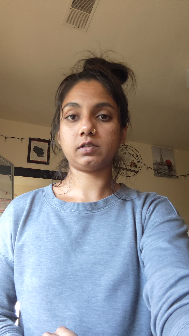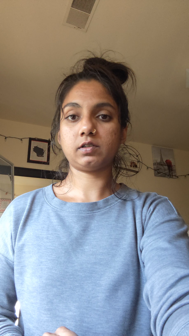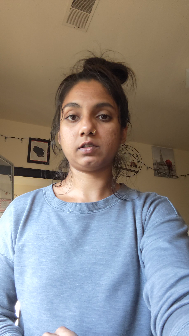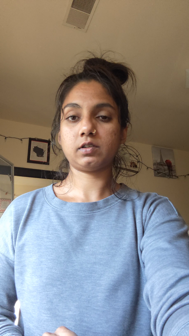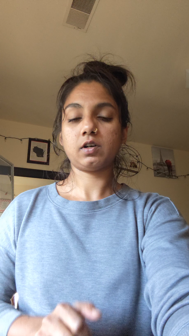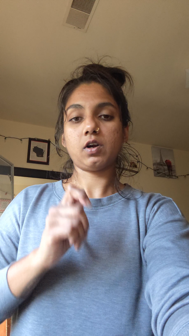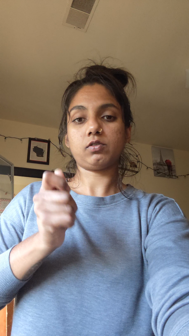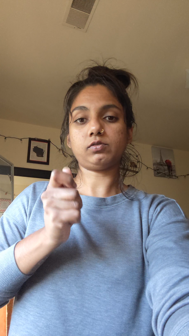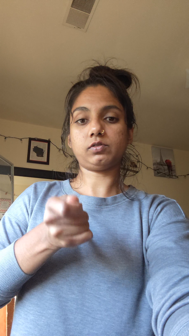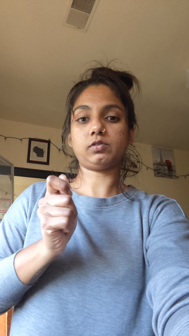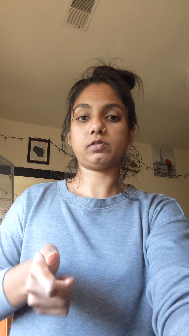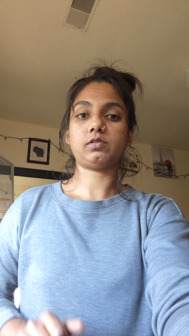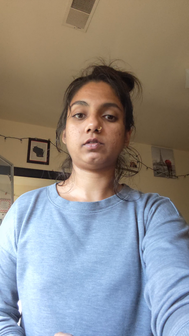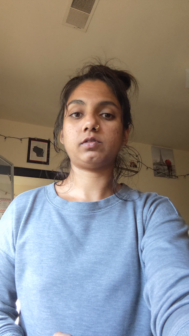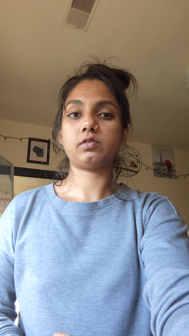cart